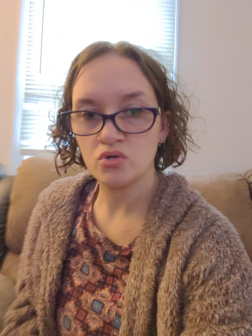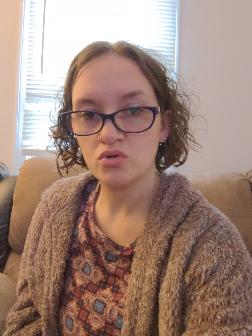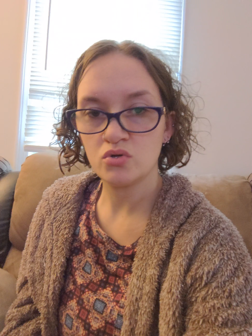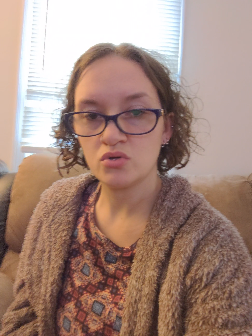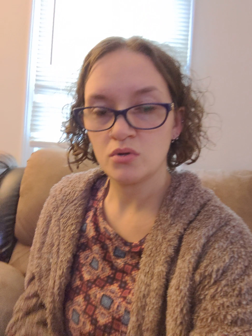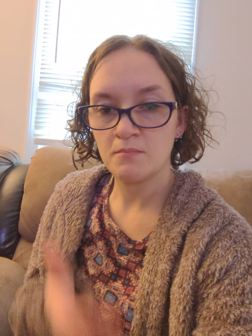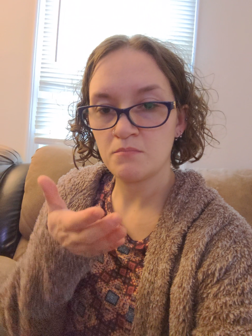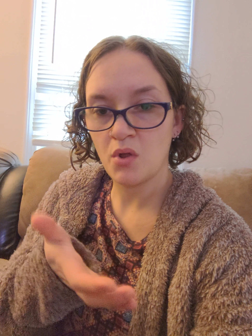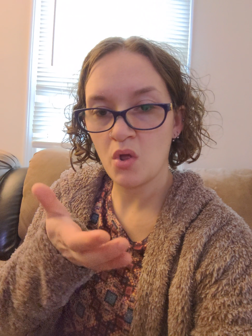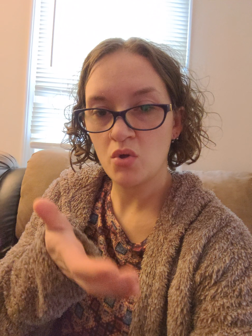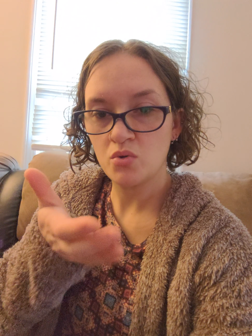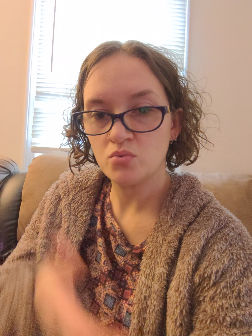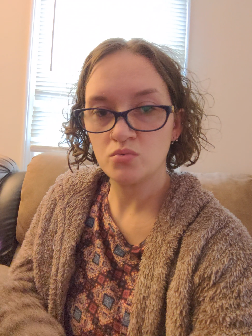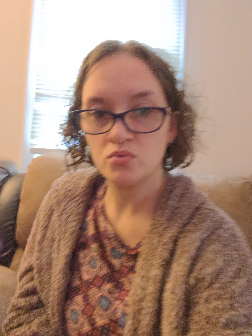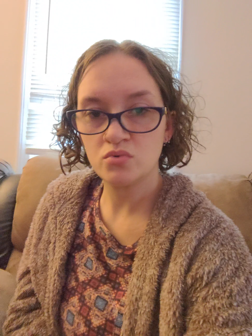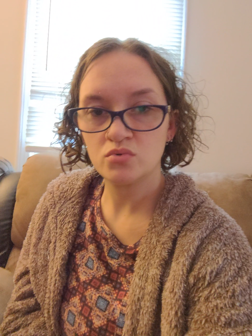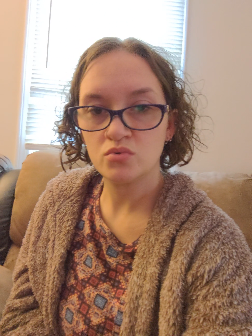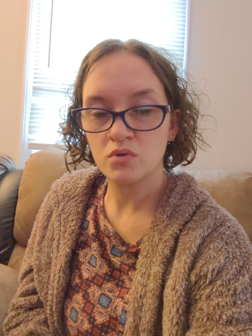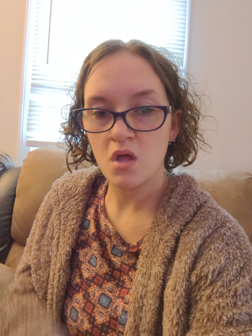boat